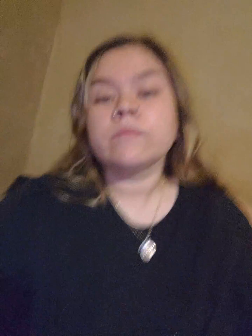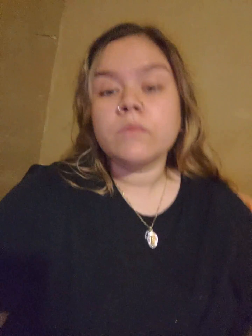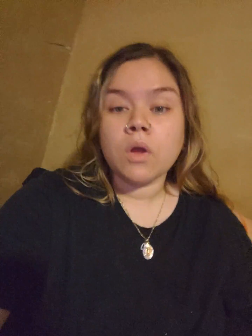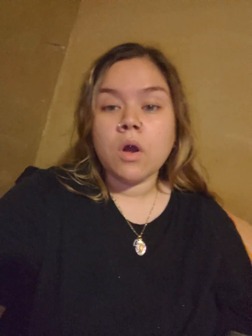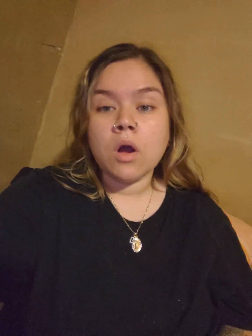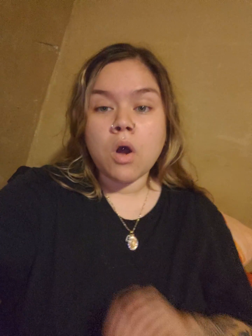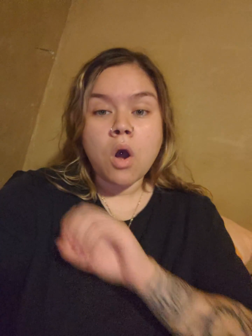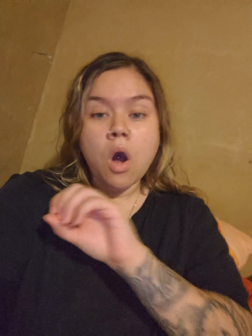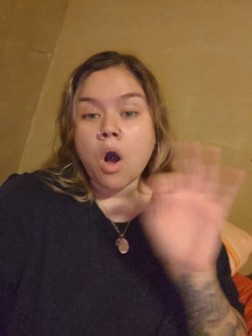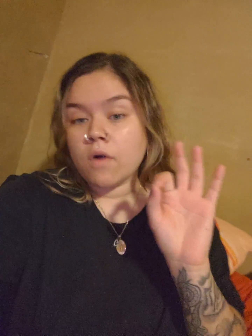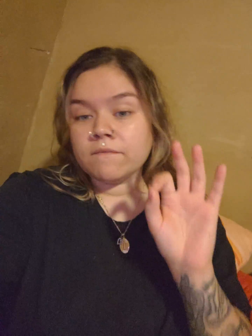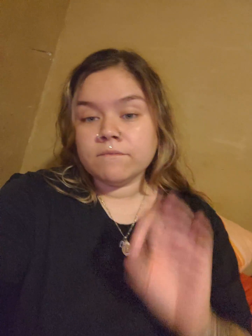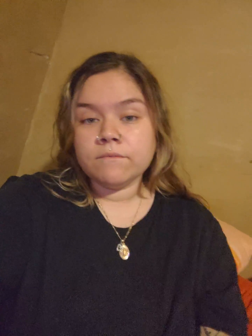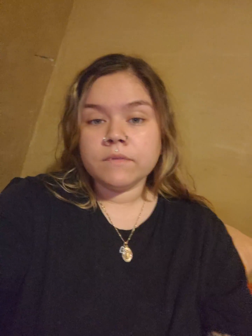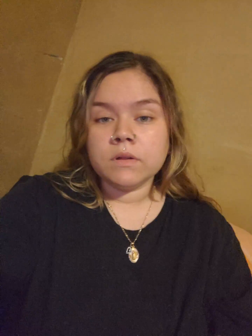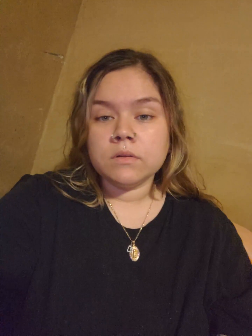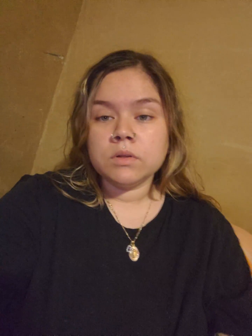off